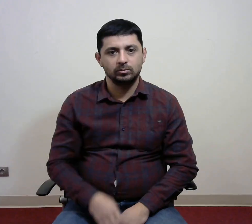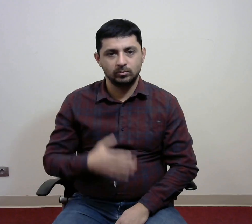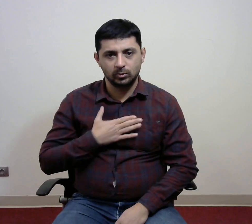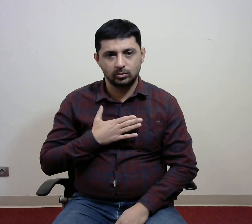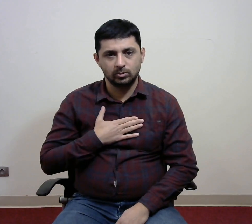mən